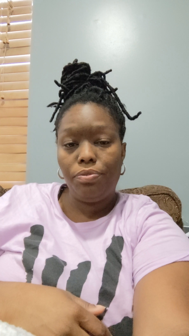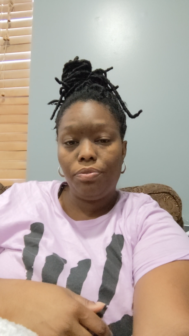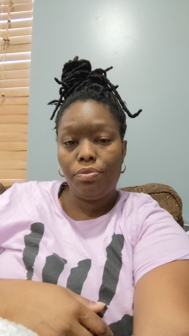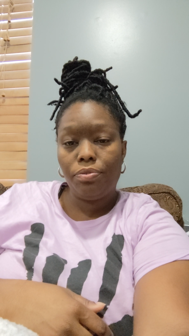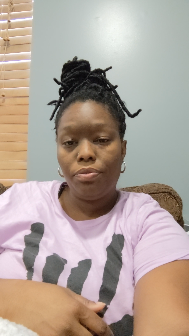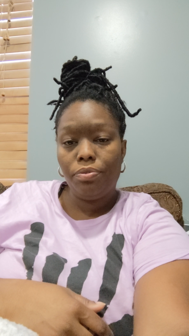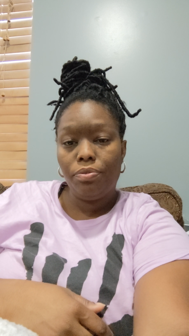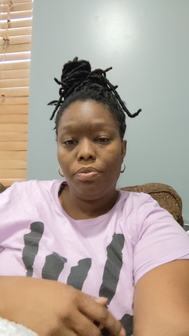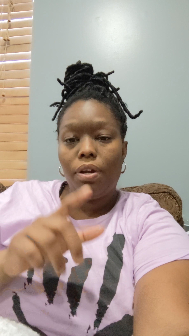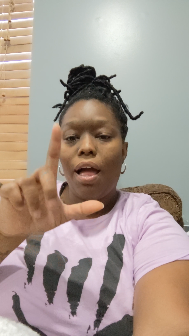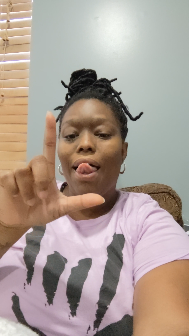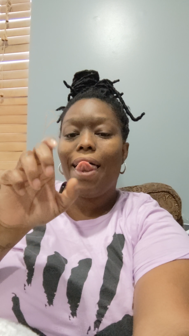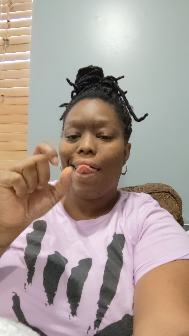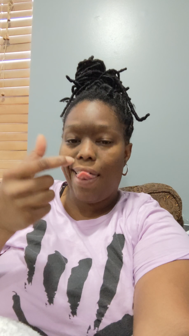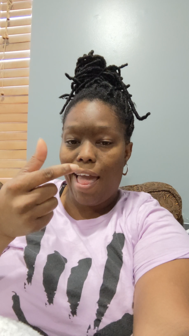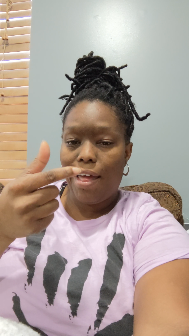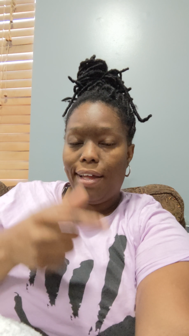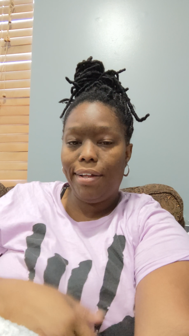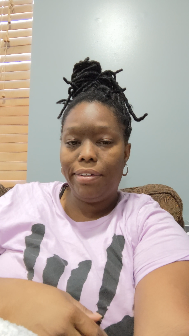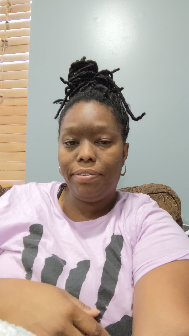leg